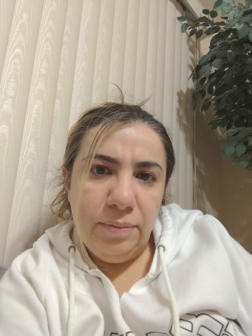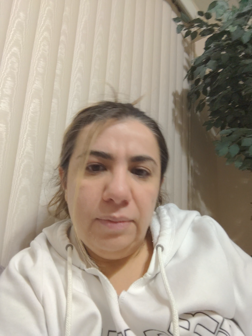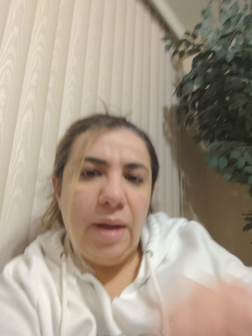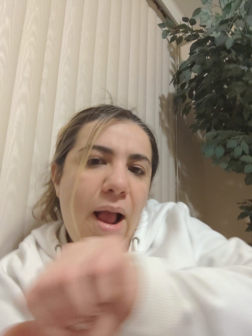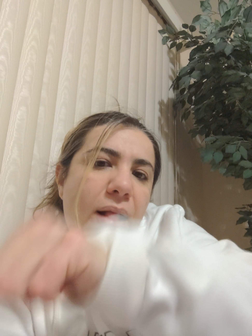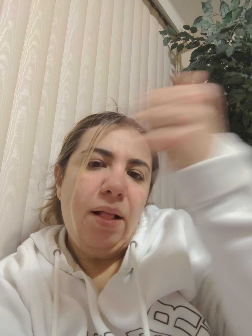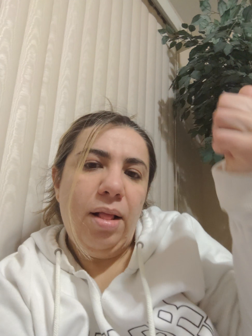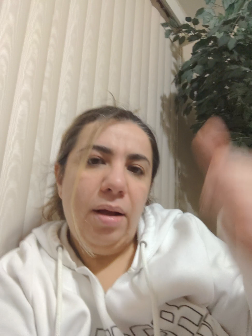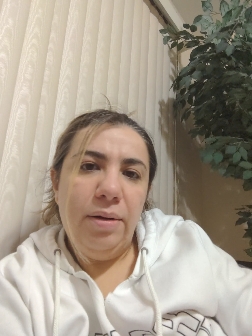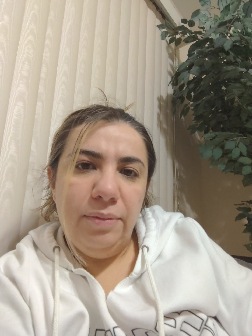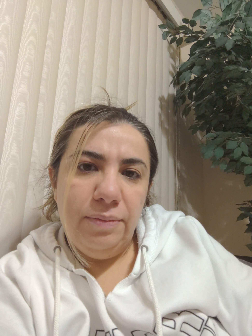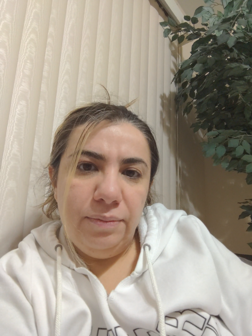another